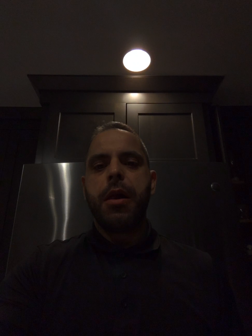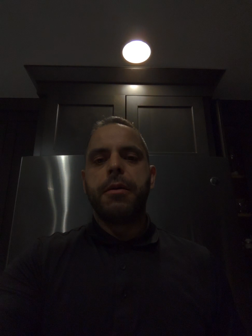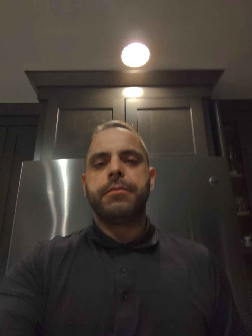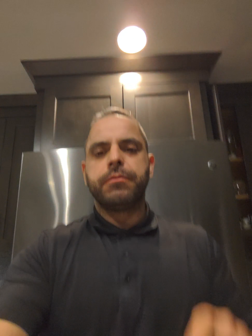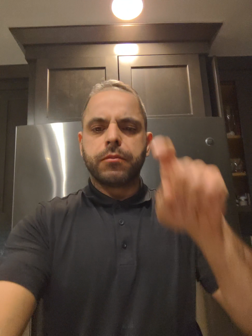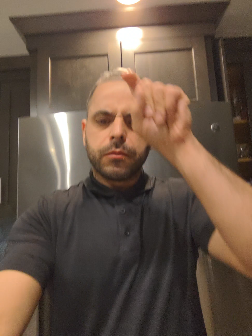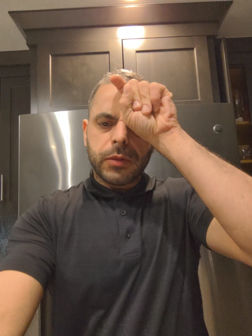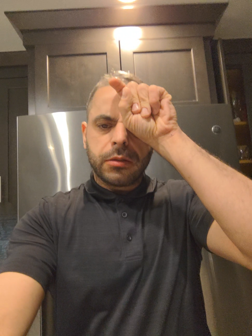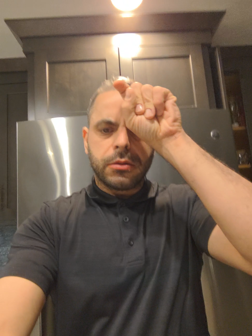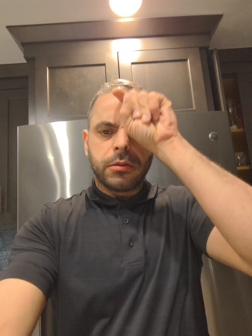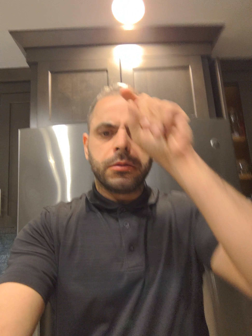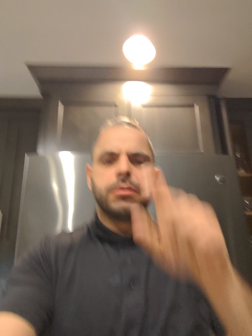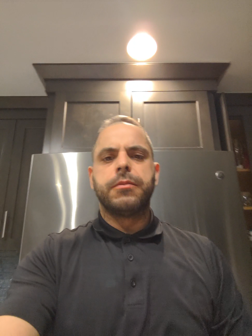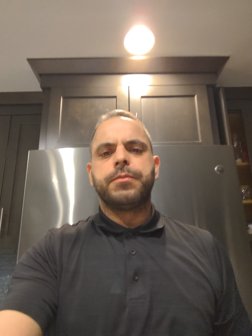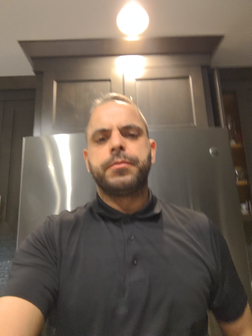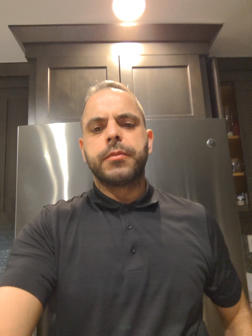puzzle